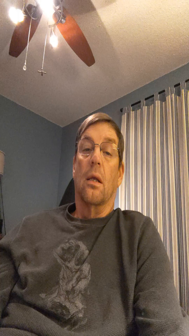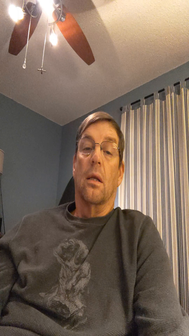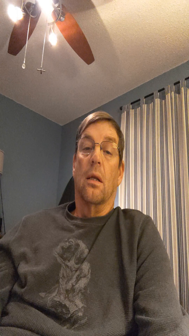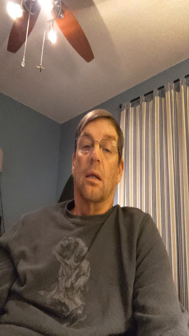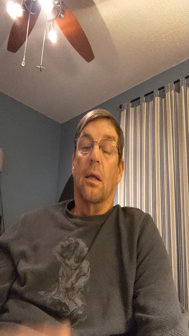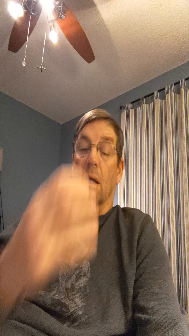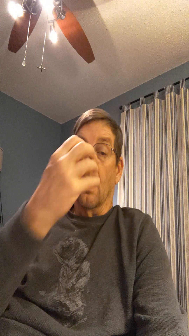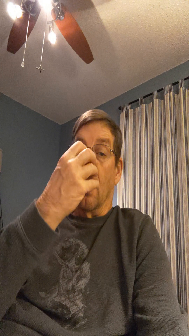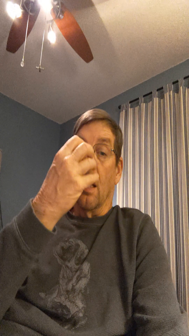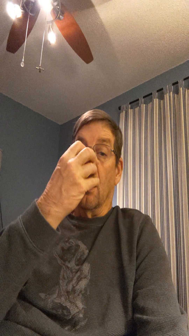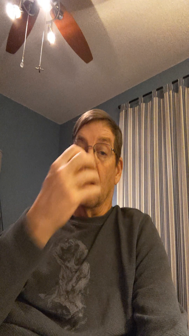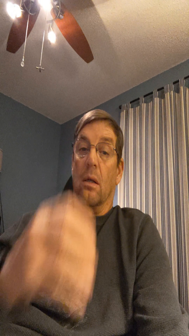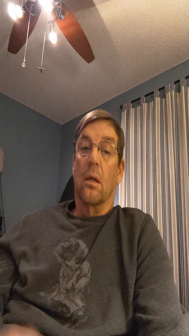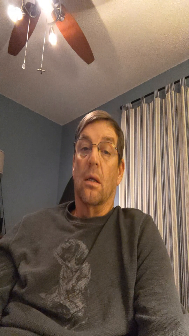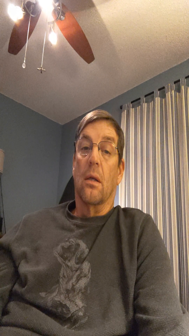clown